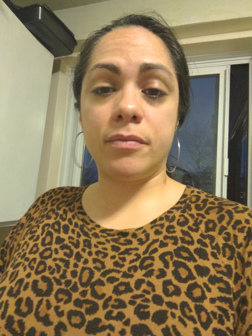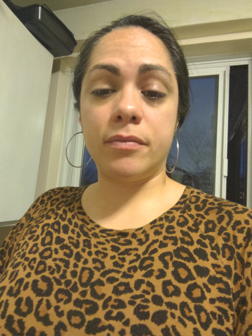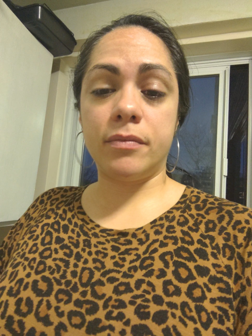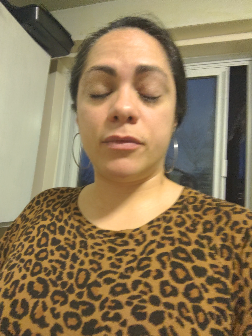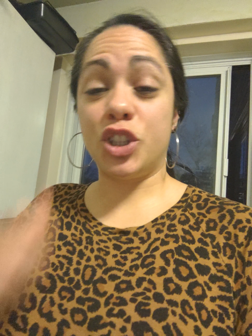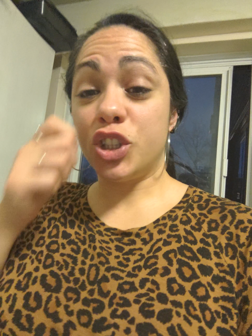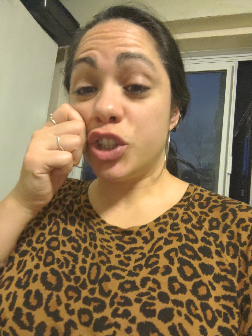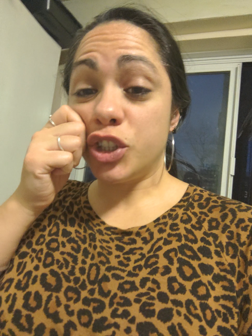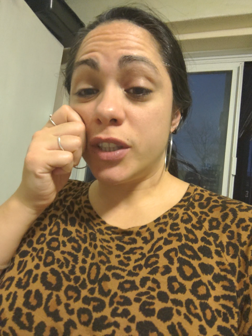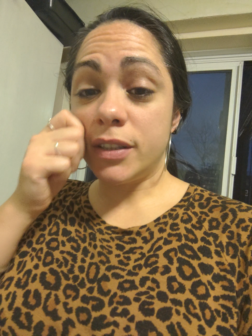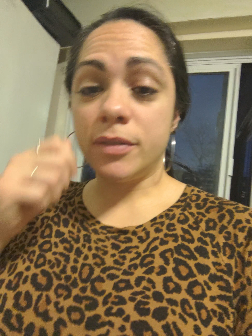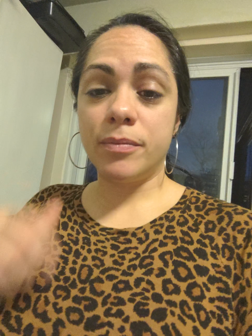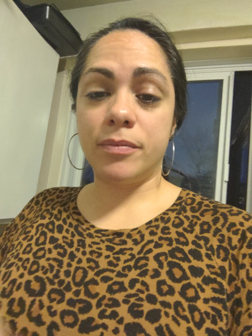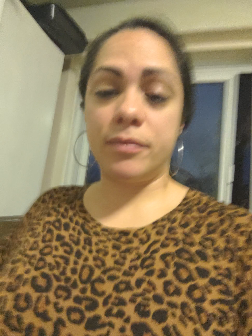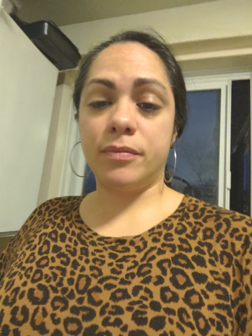cheek